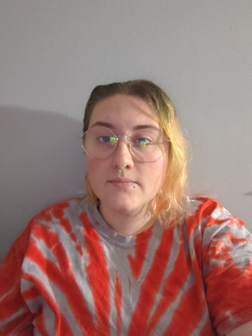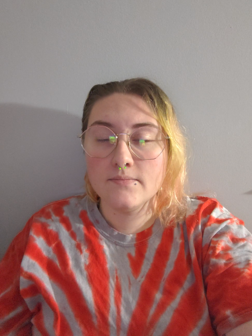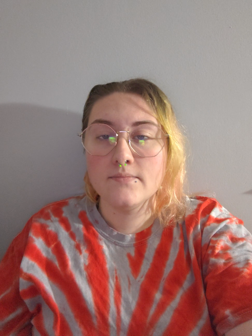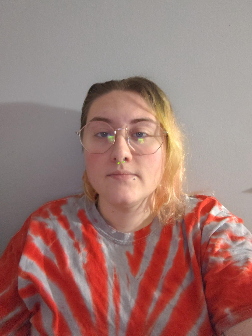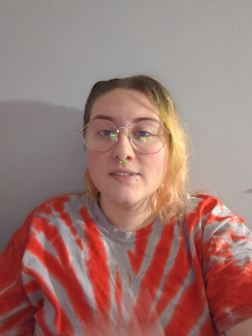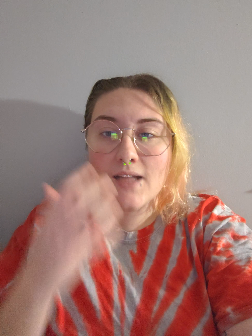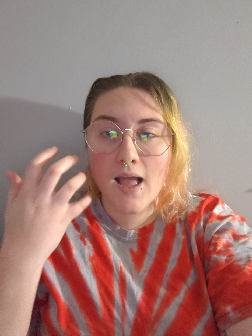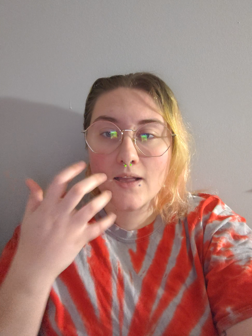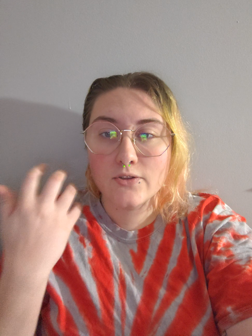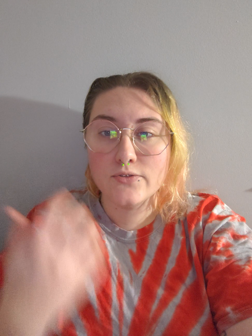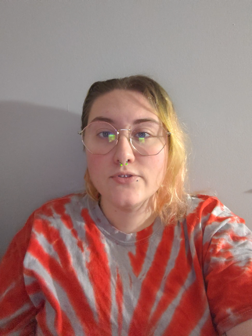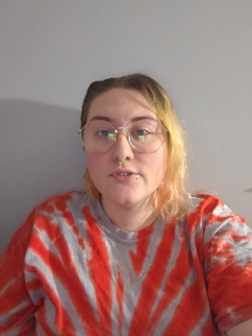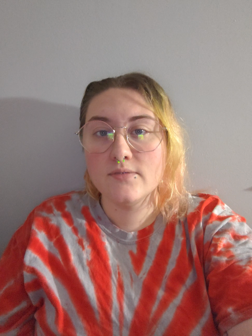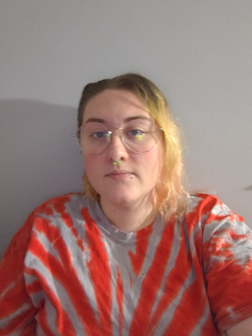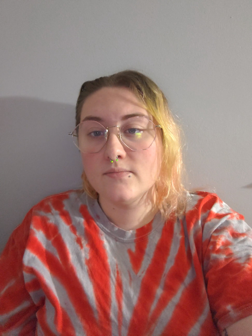tiger